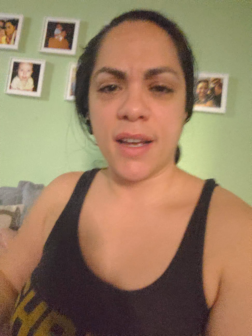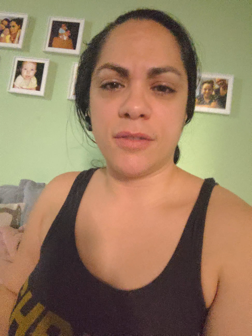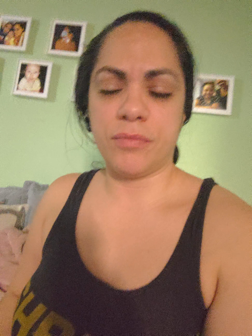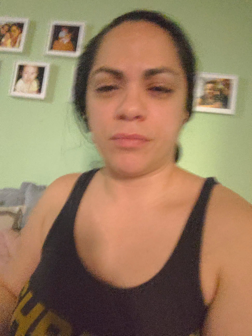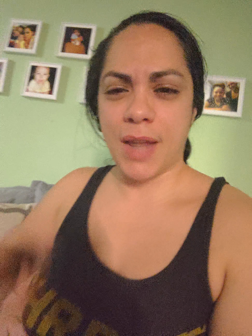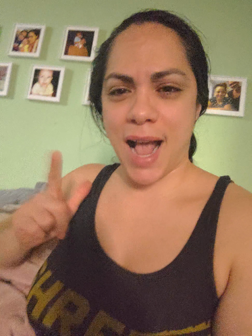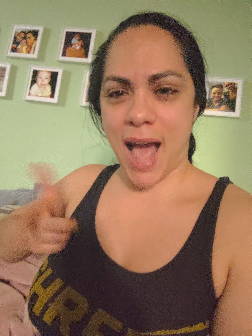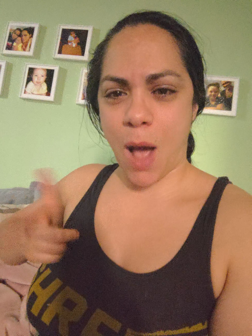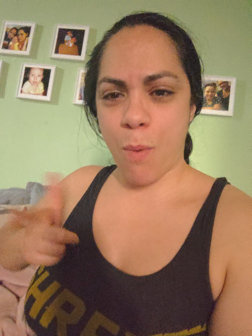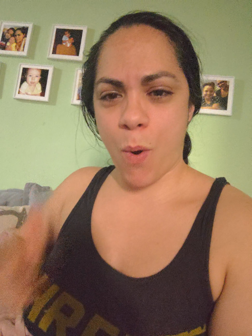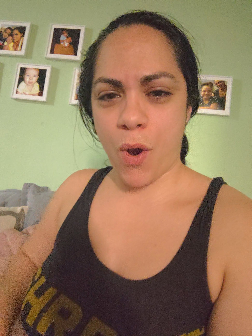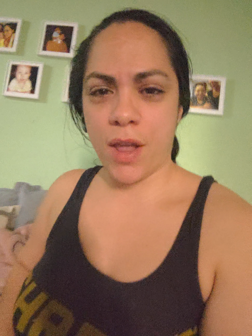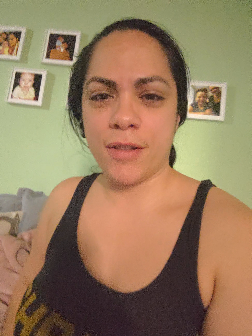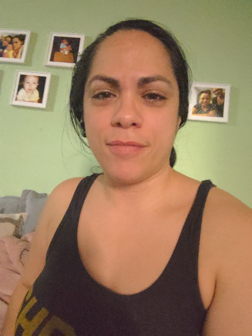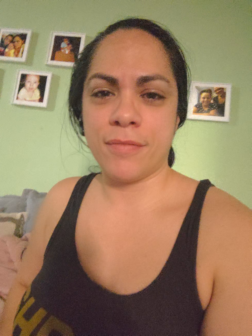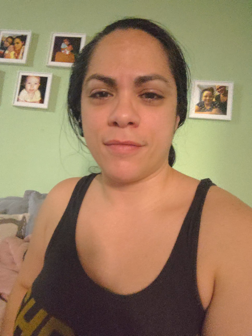cowboy